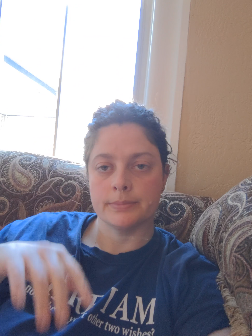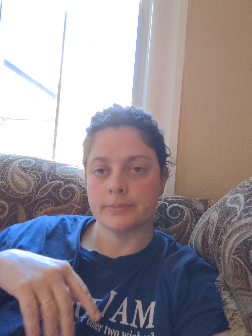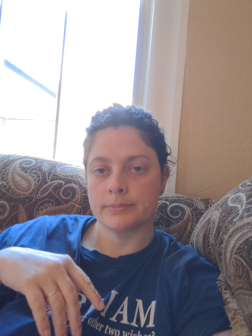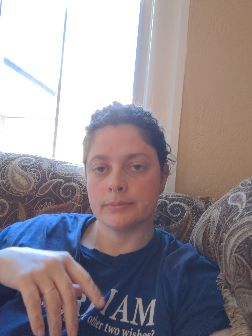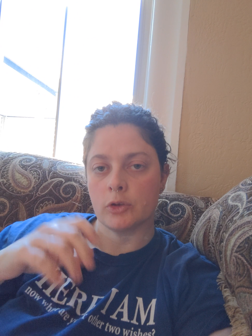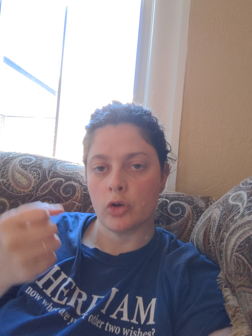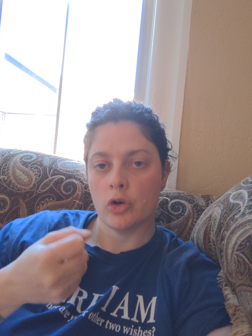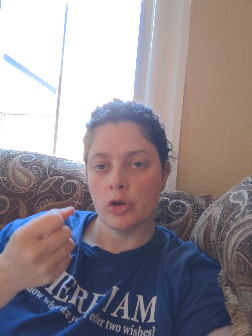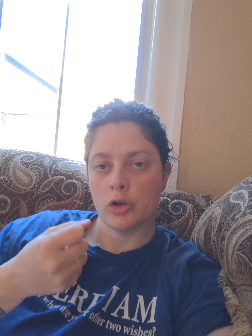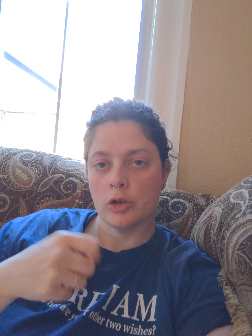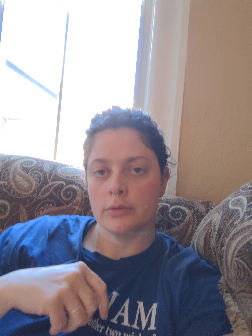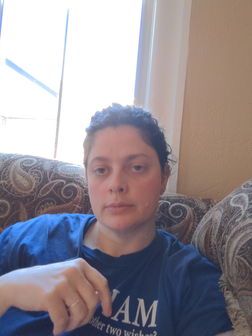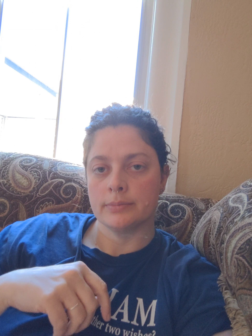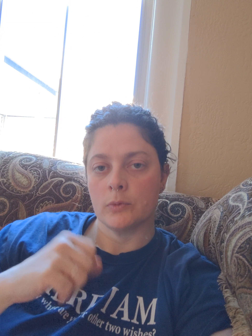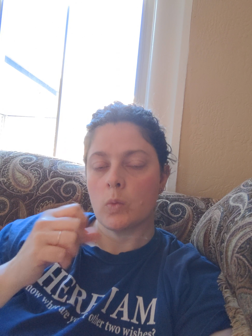car